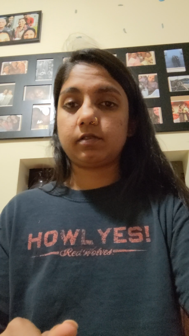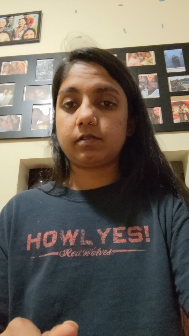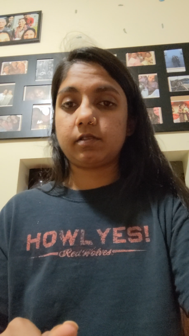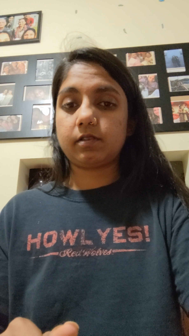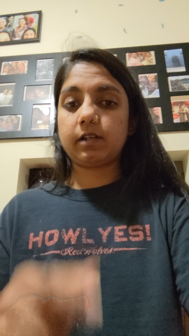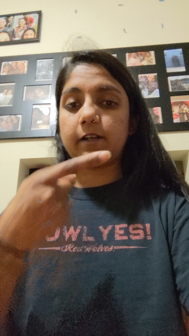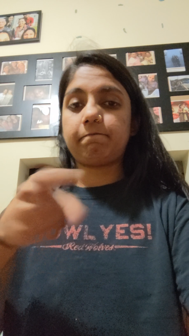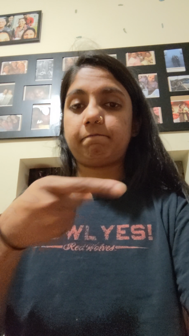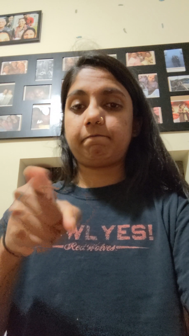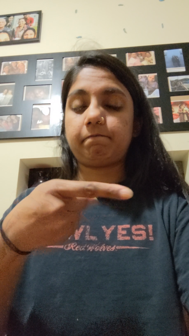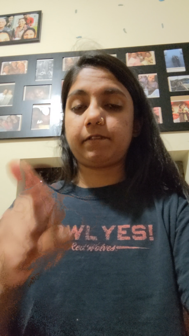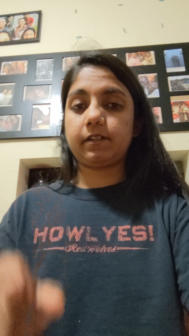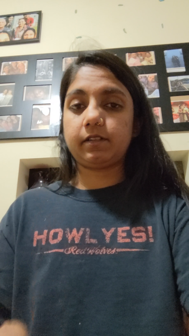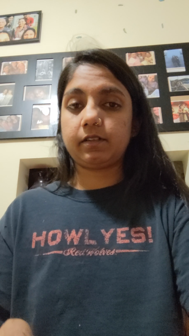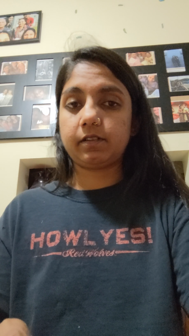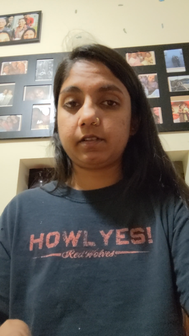knife